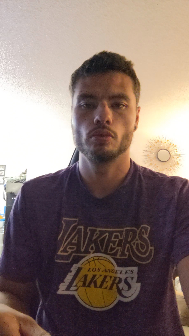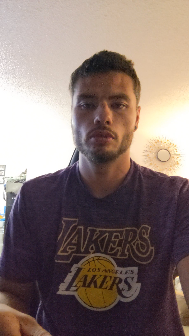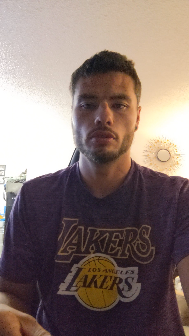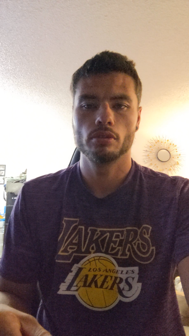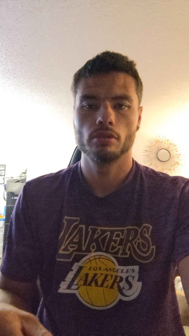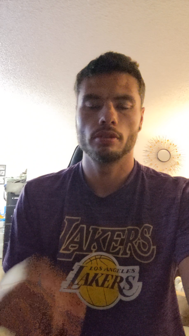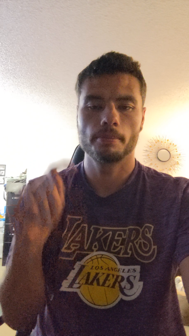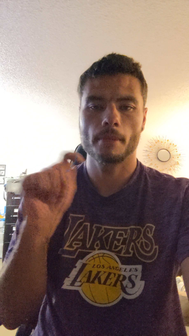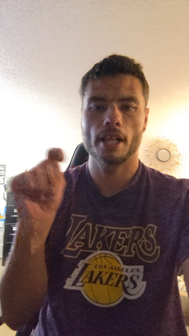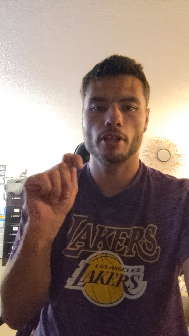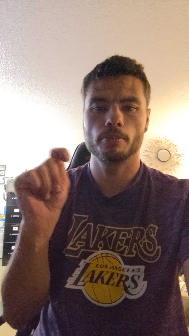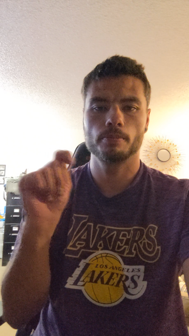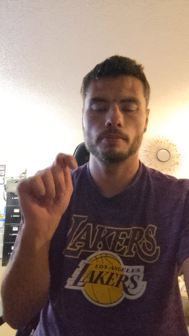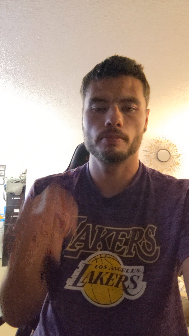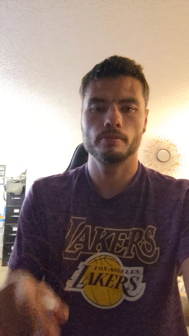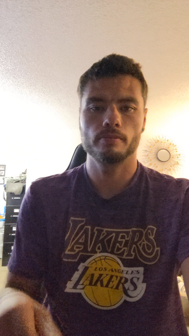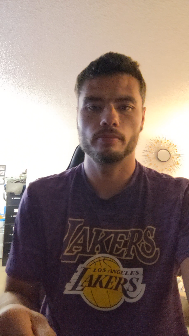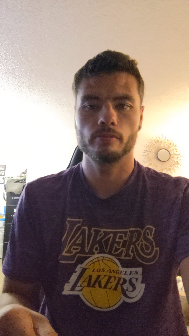bathroom